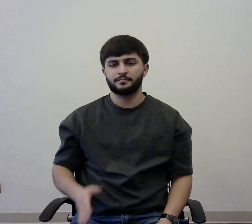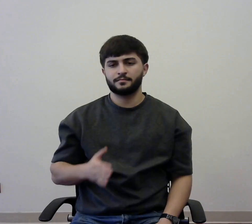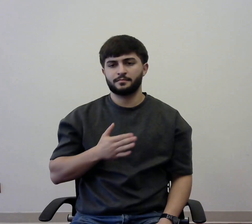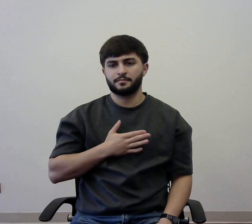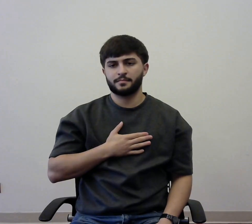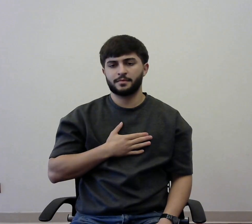mən